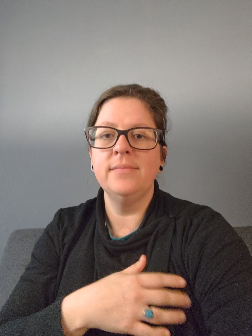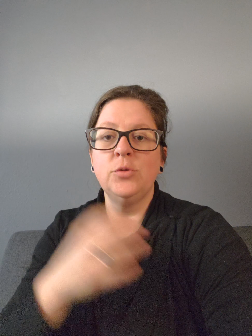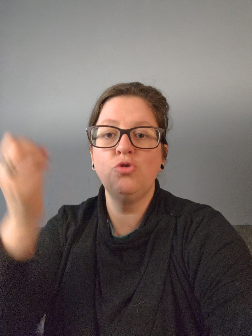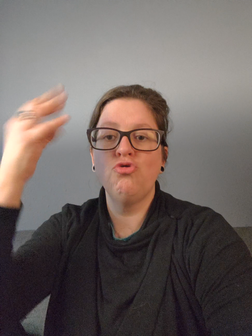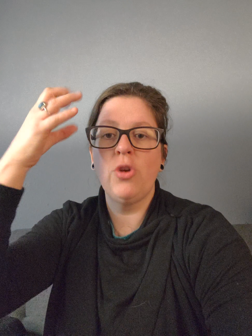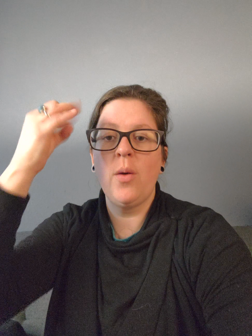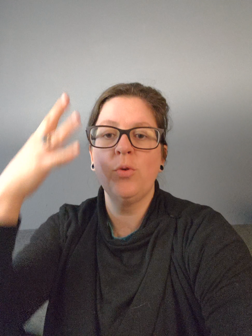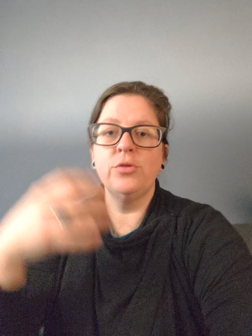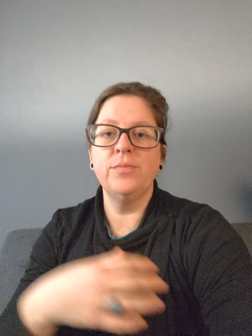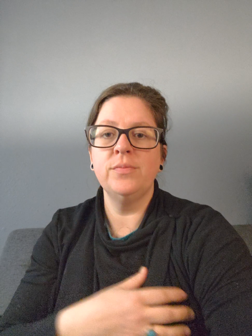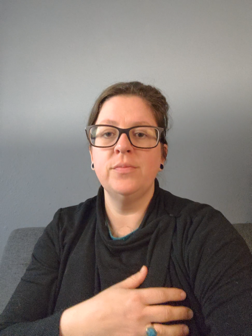shower